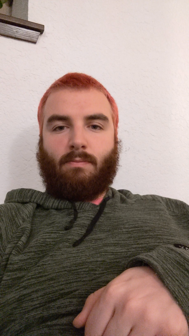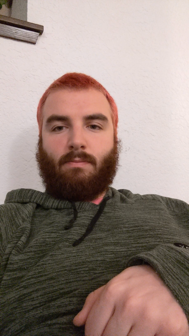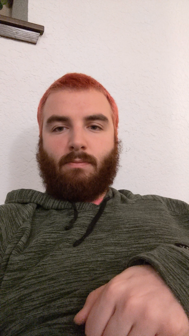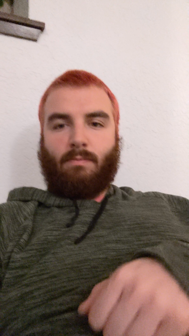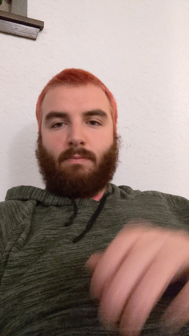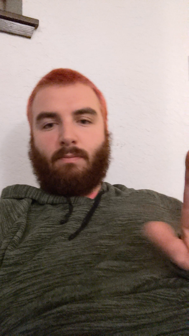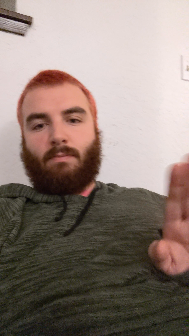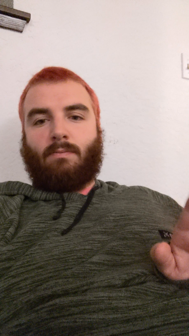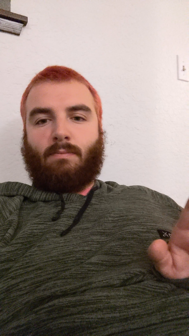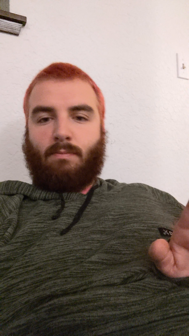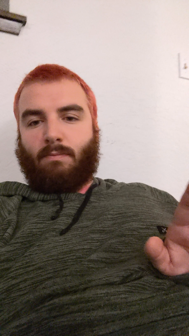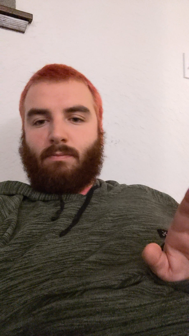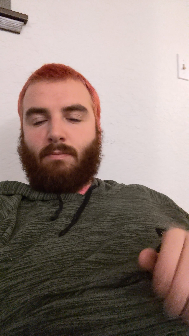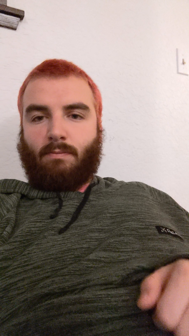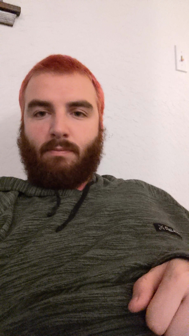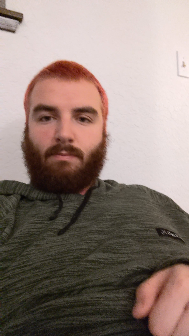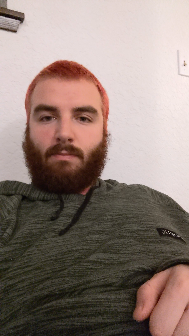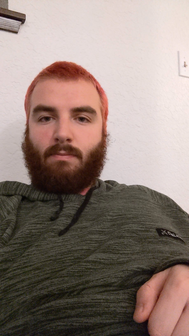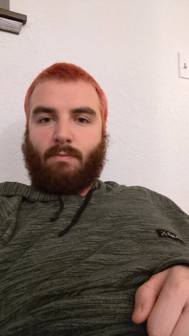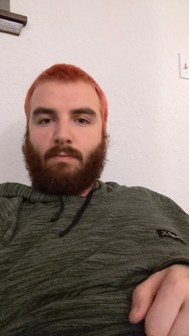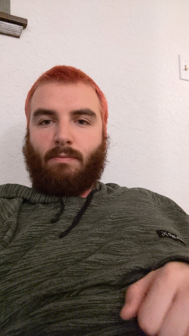penguin